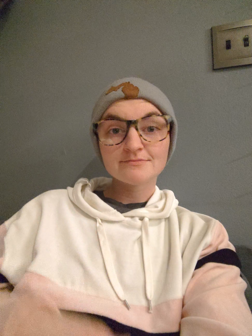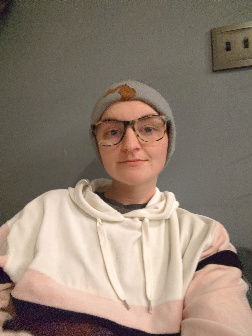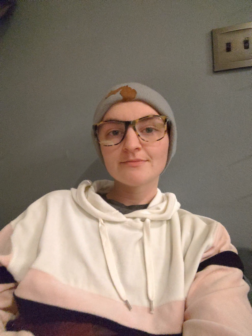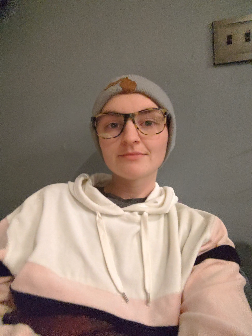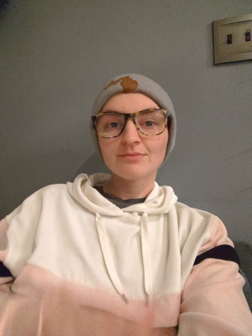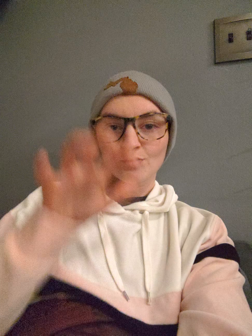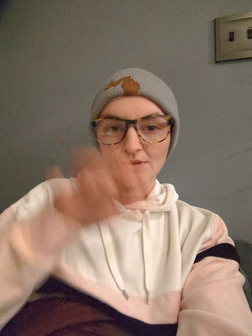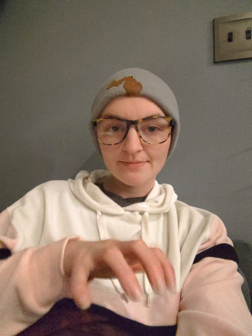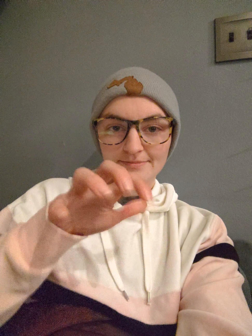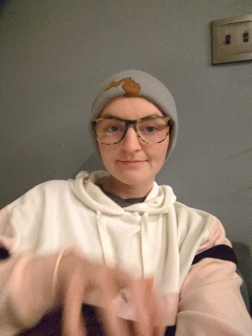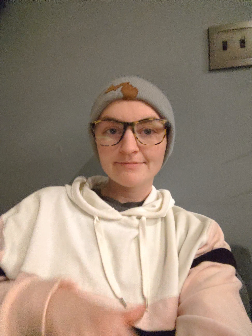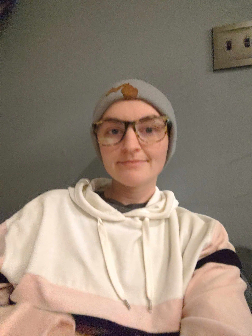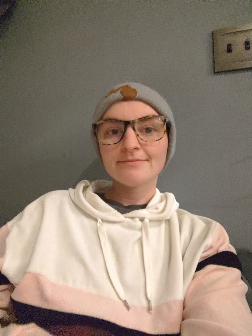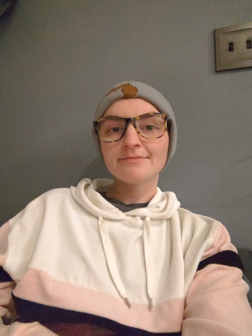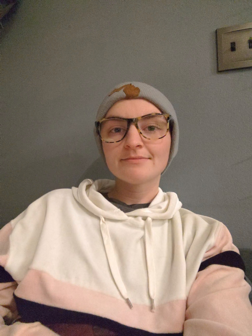alligator